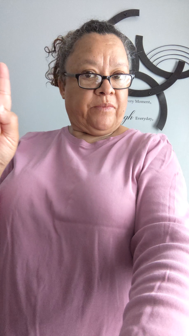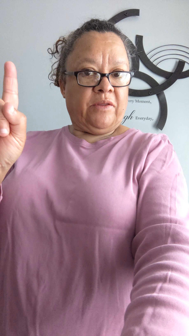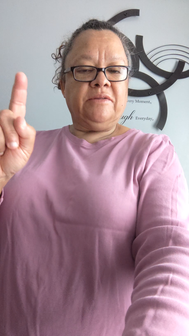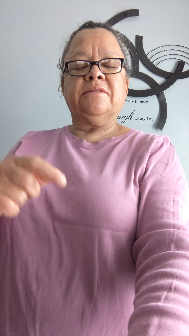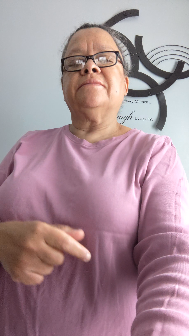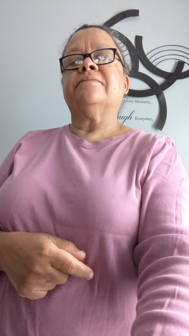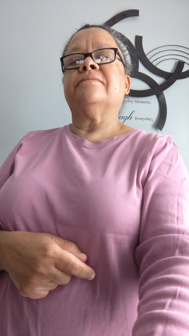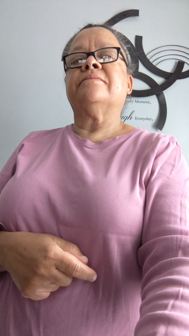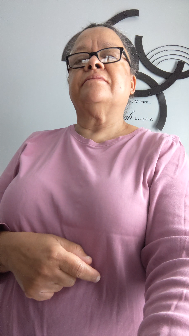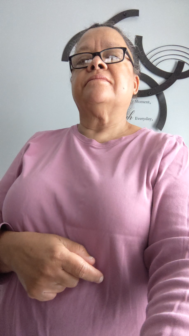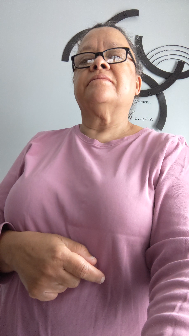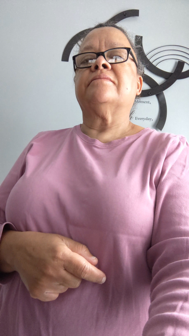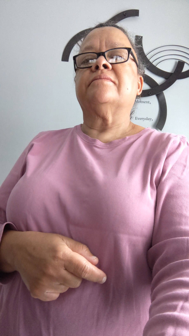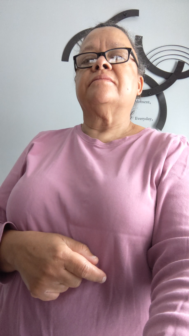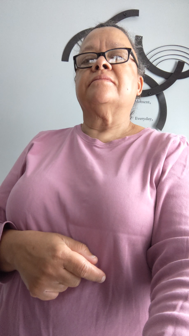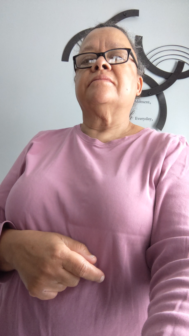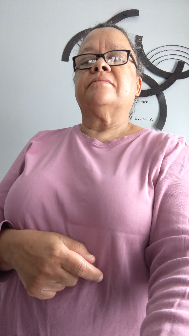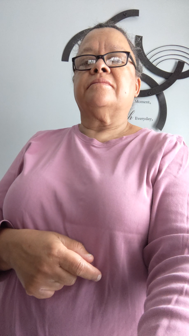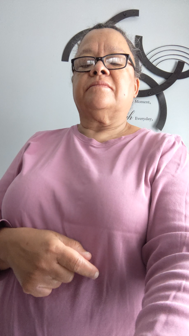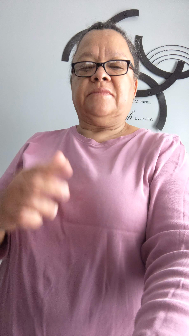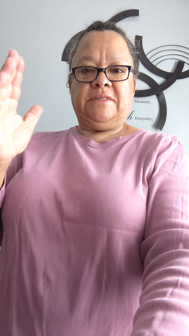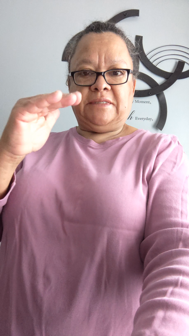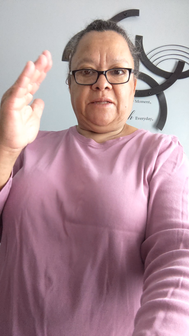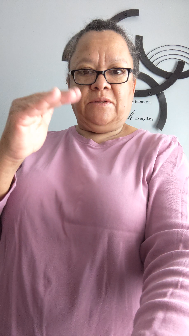downtown